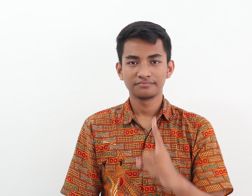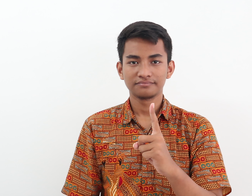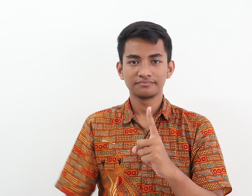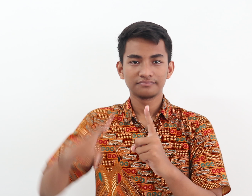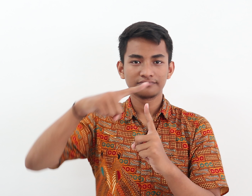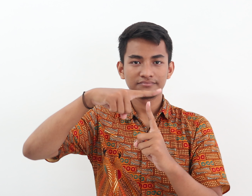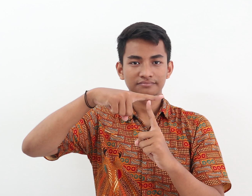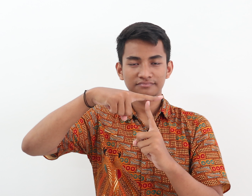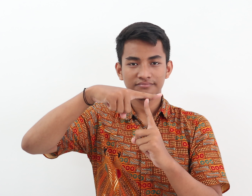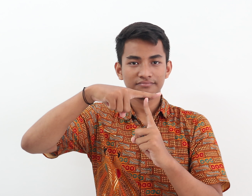T